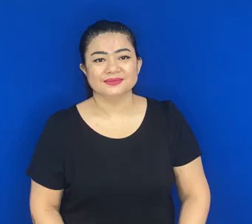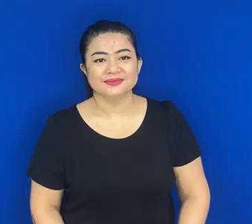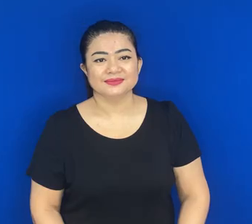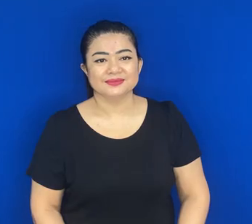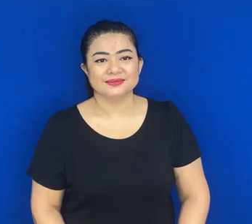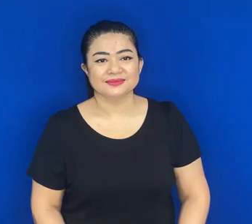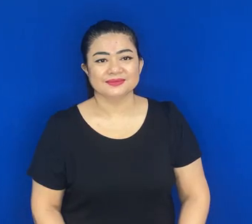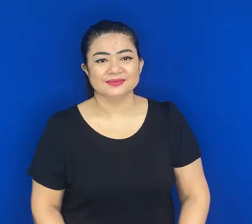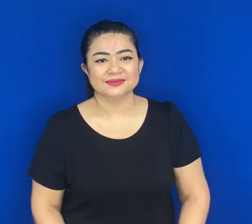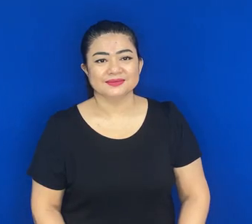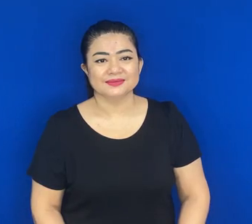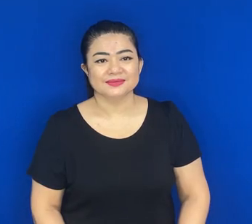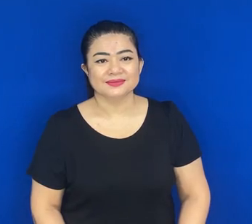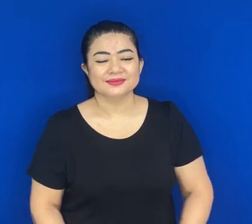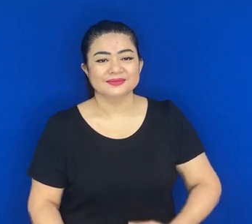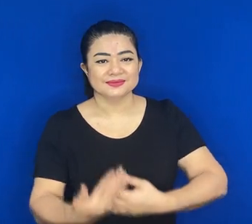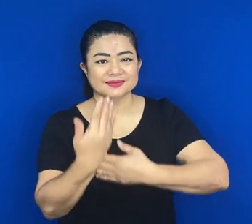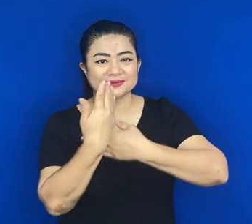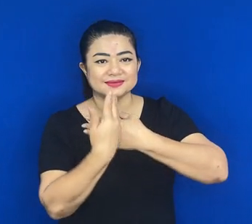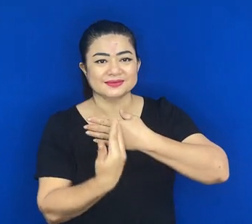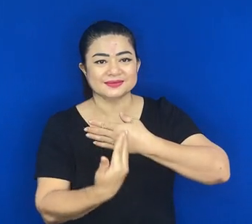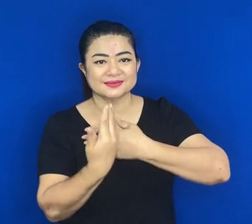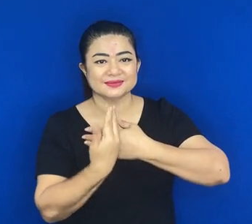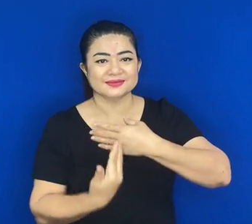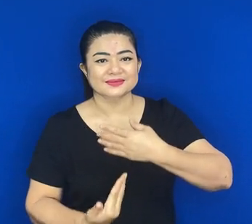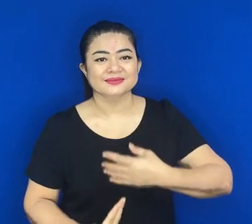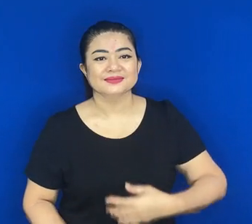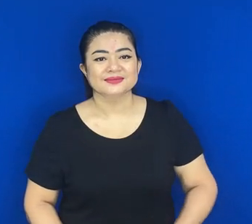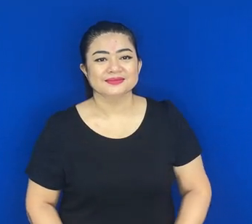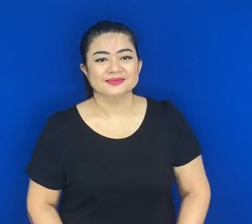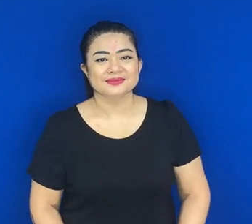bread